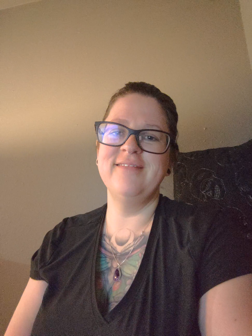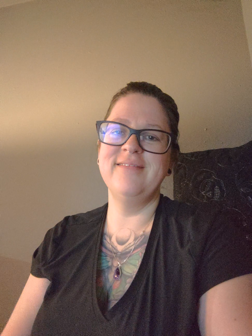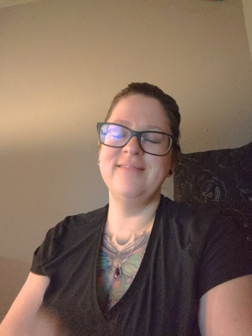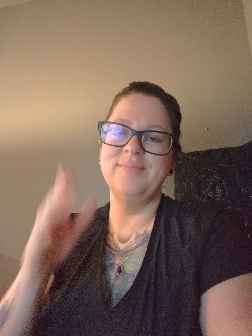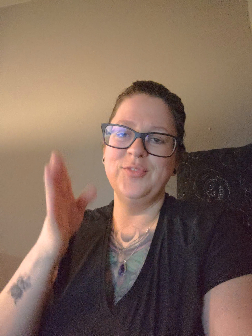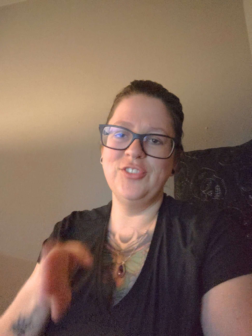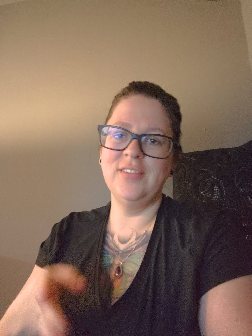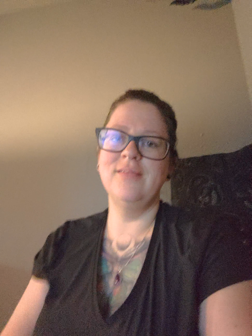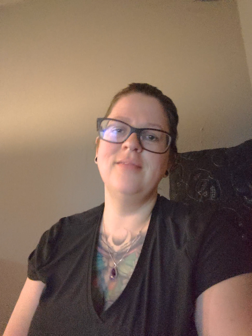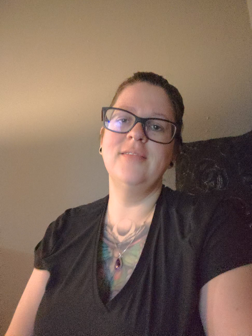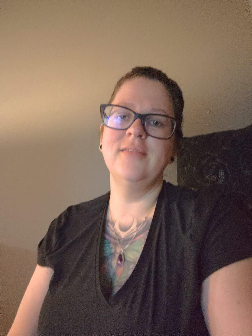person